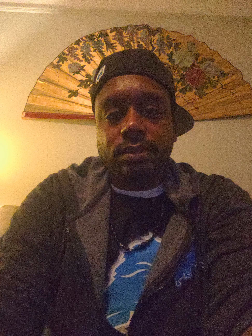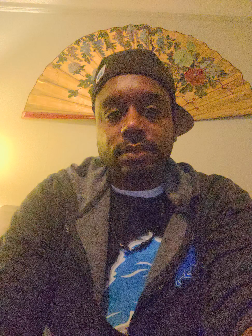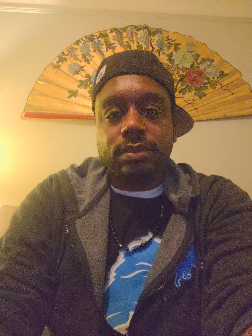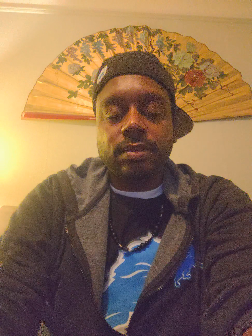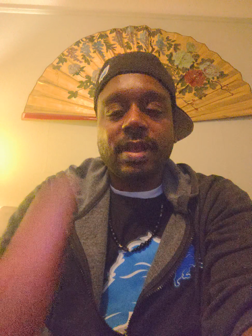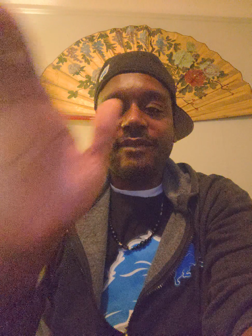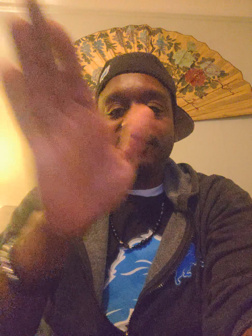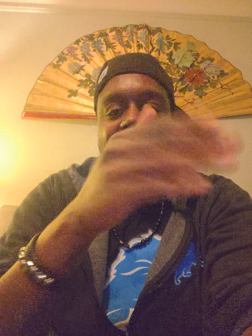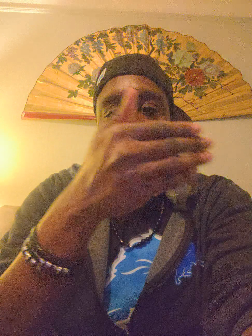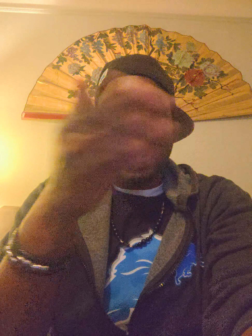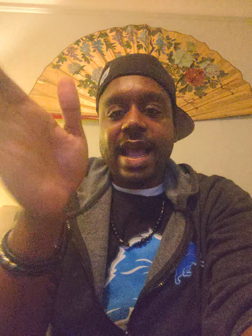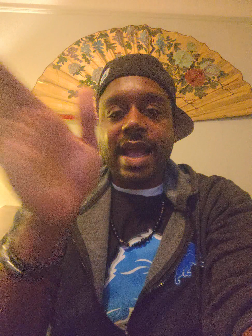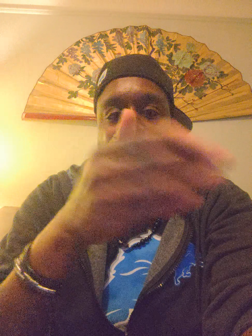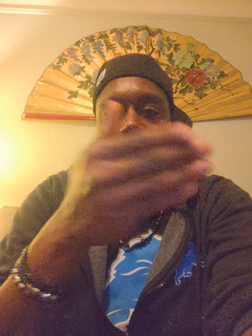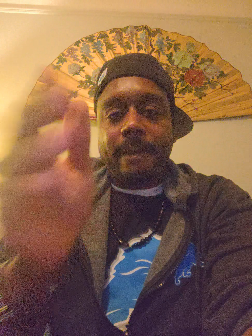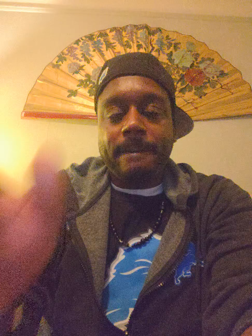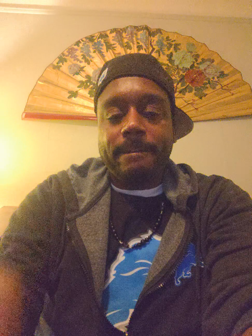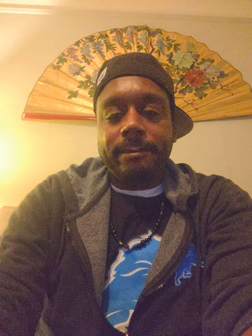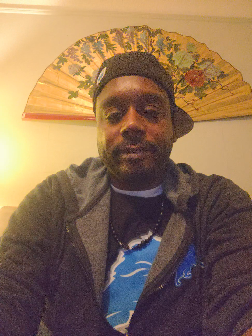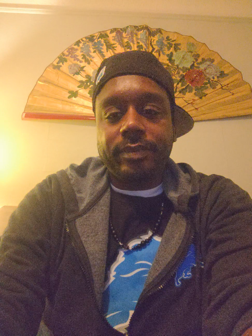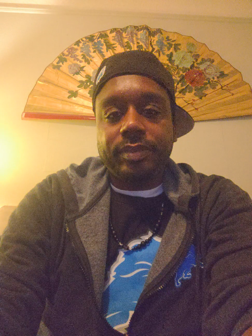flag